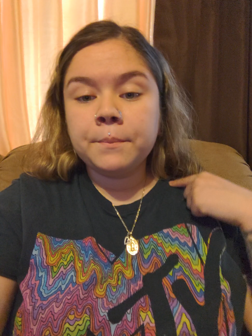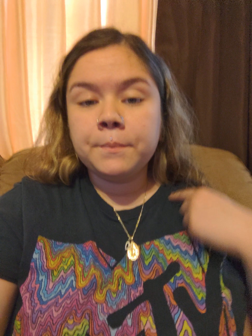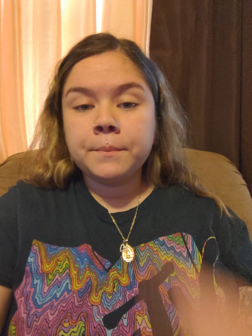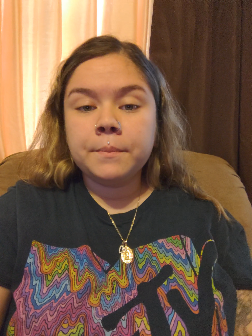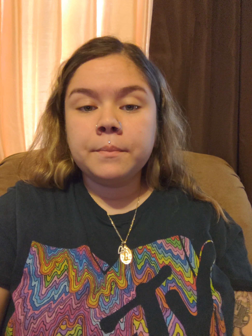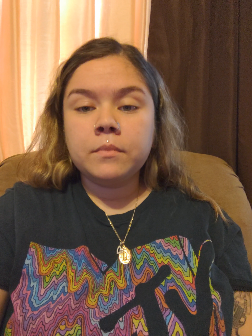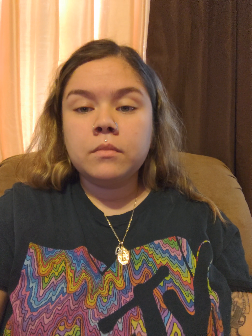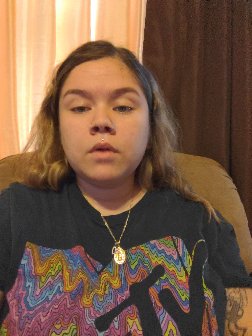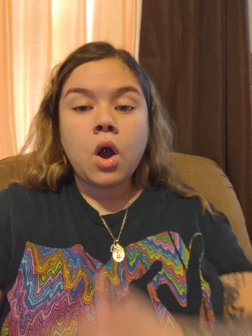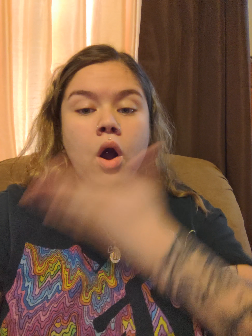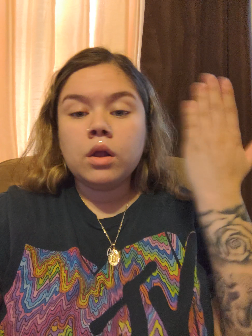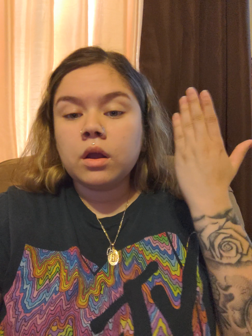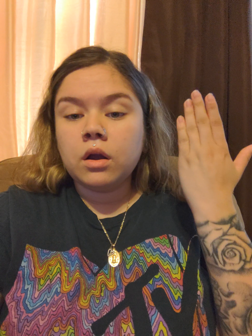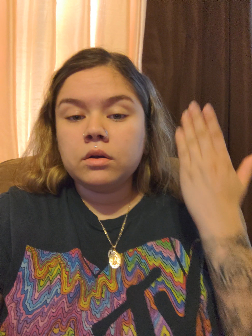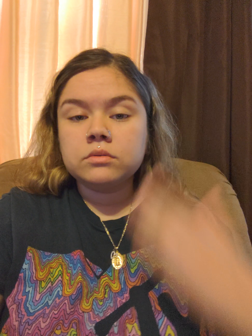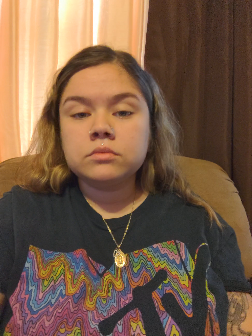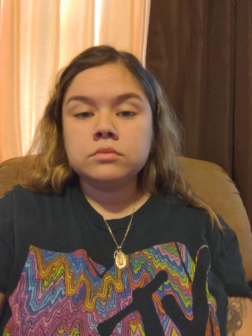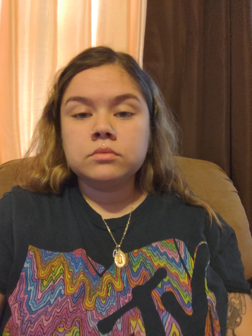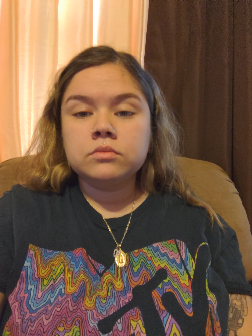all gone